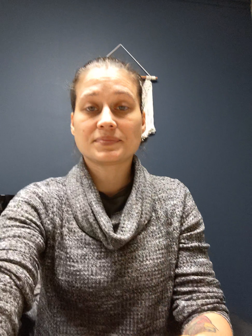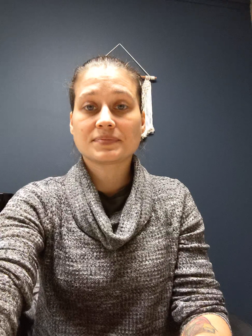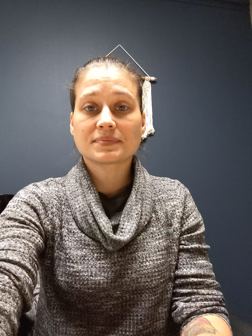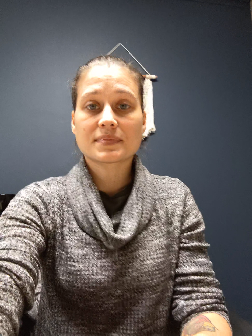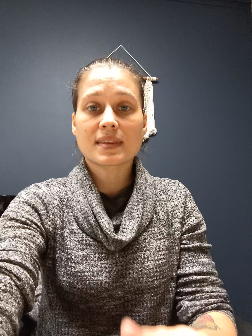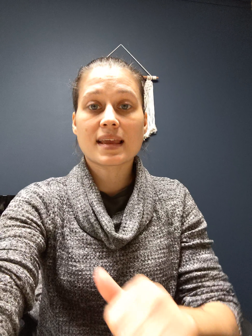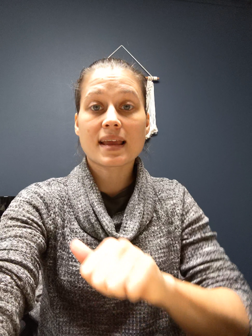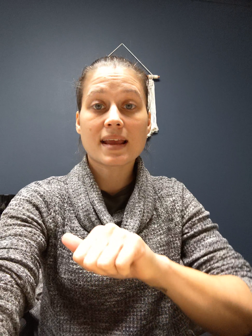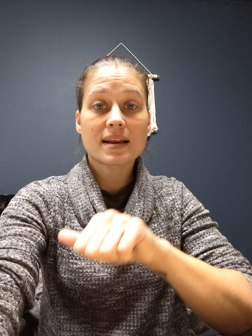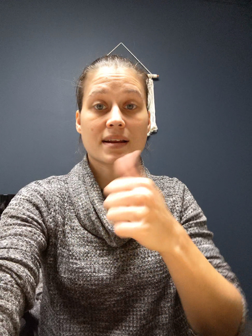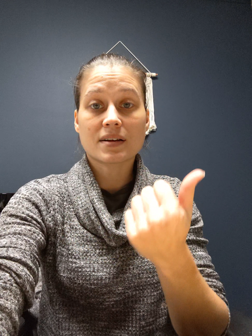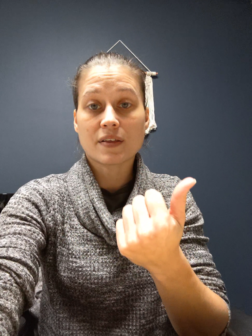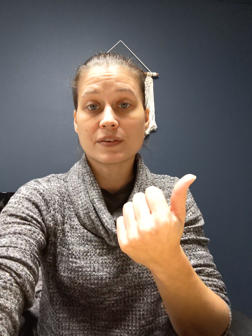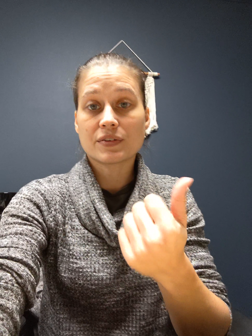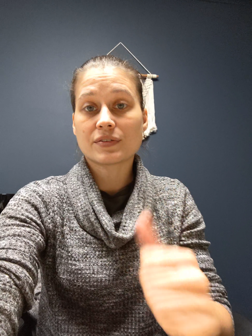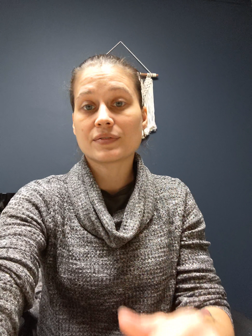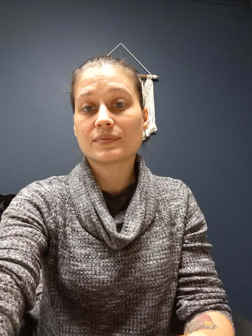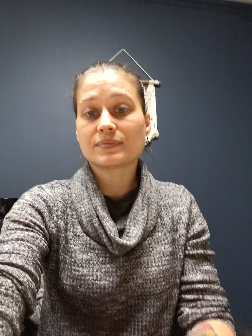another